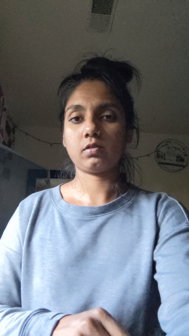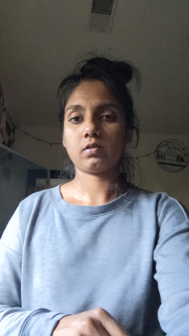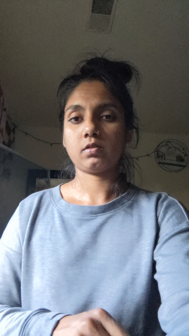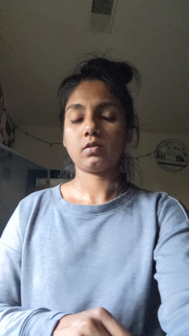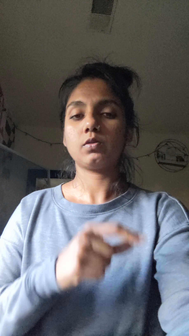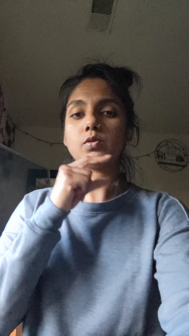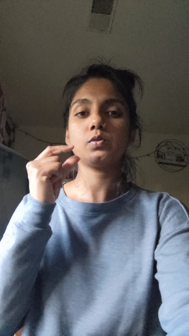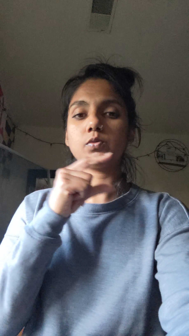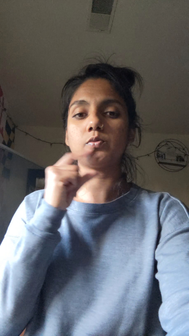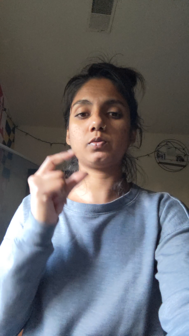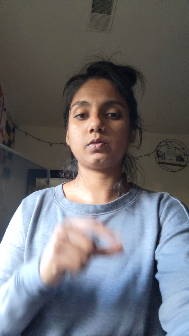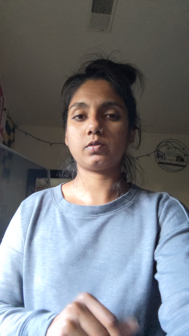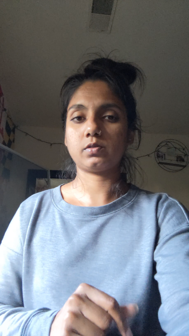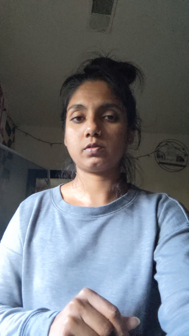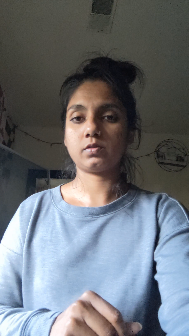glue